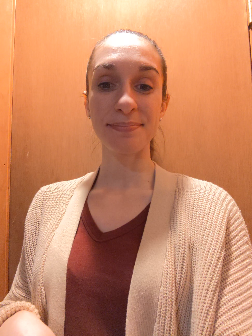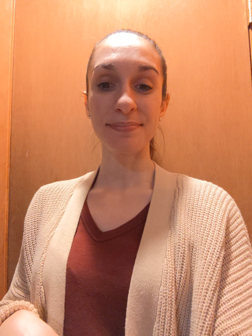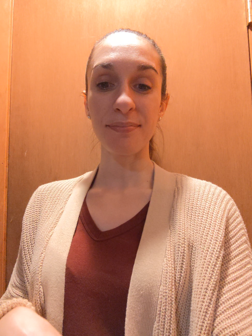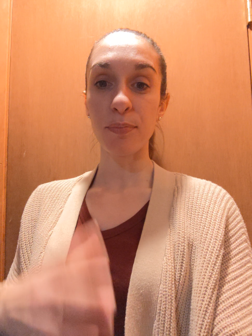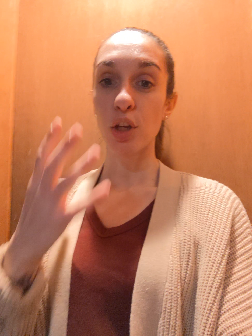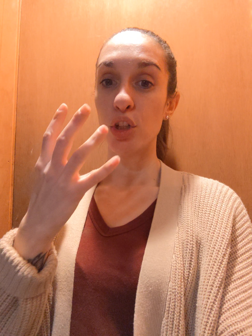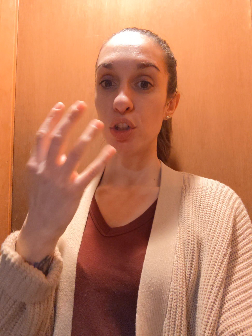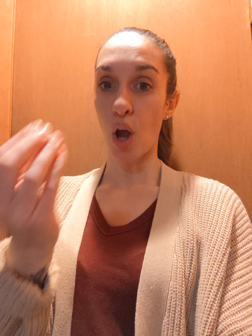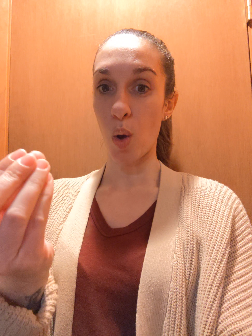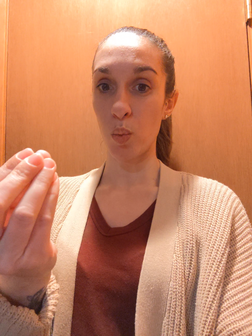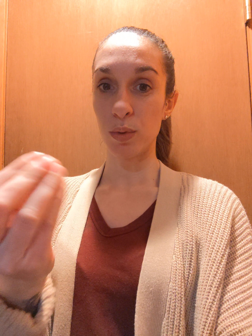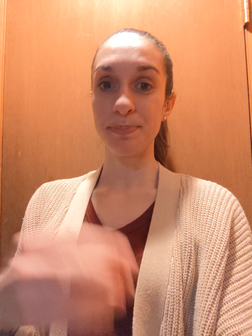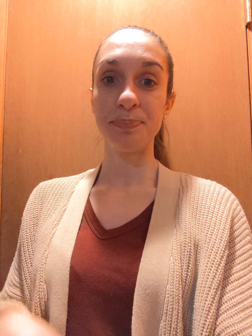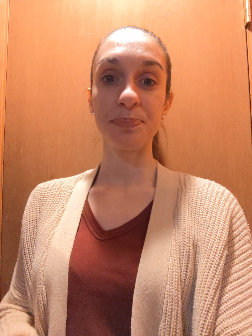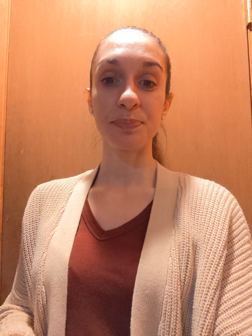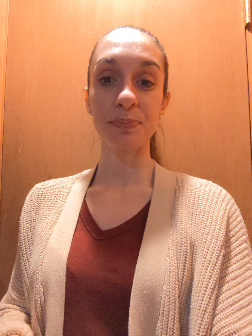go